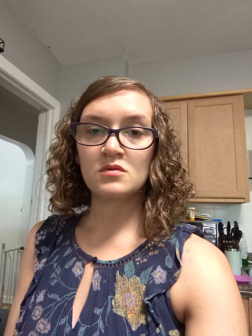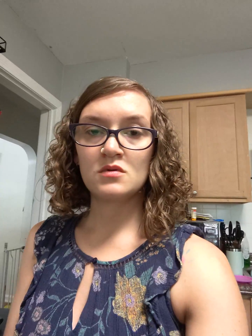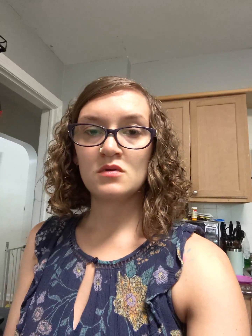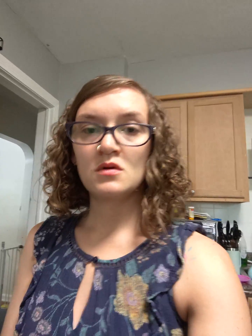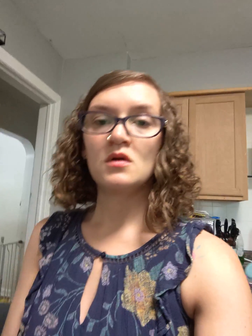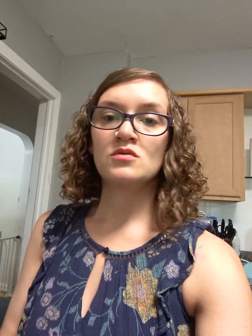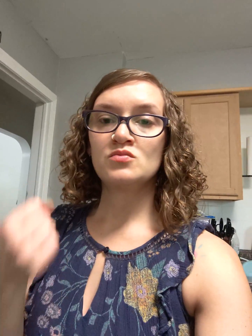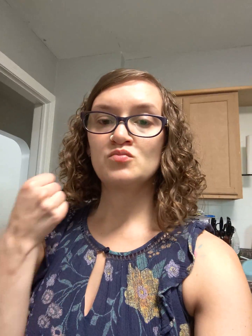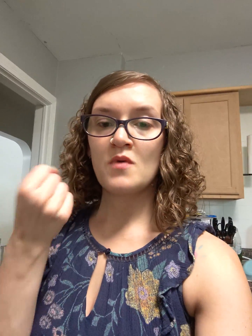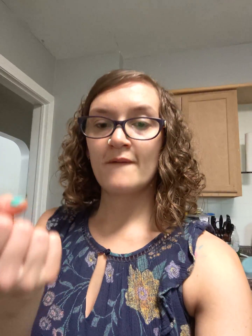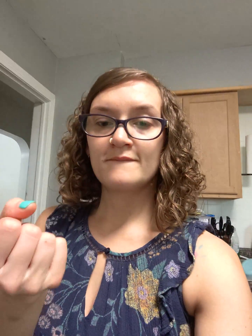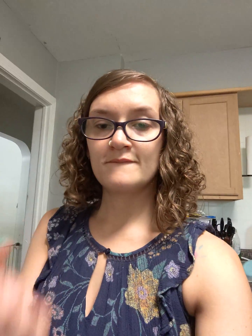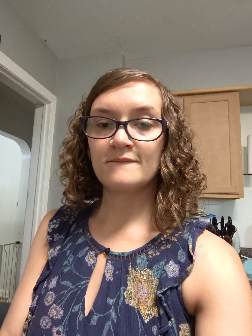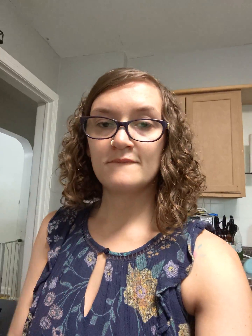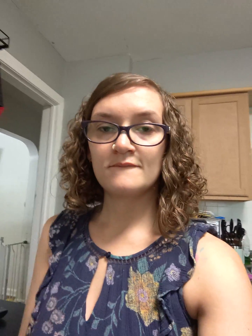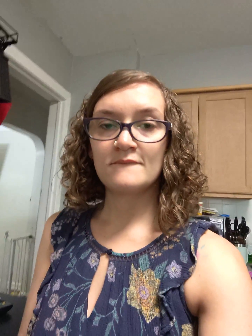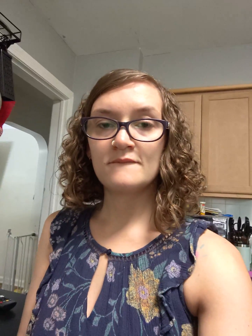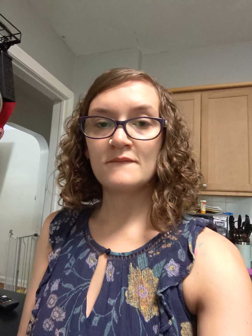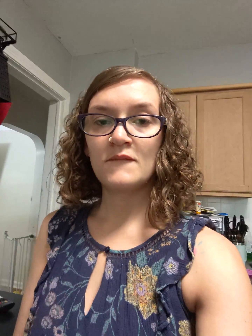drive